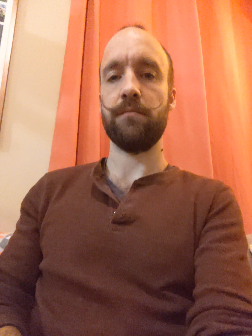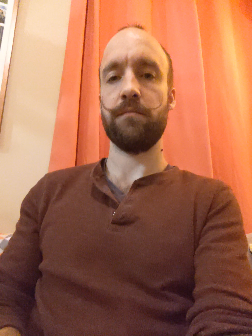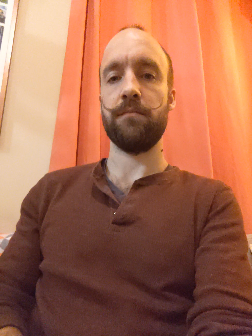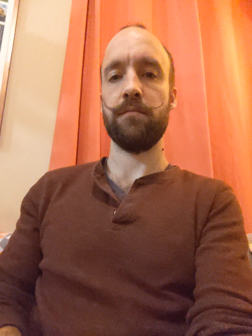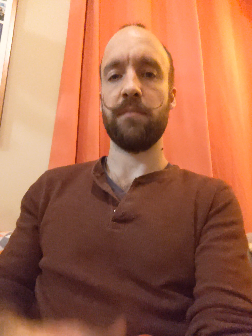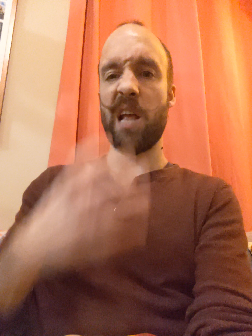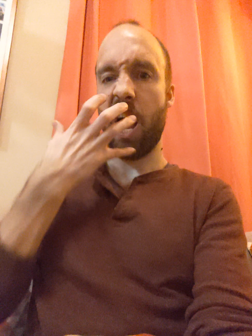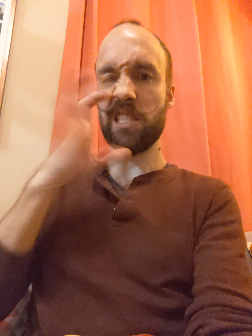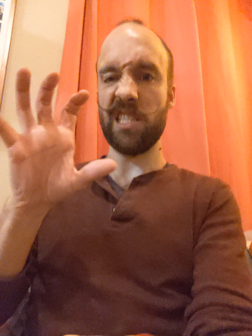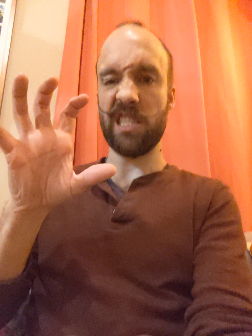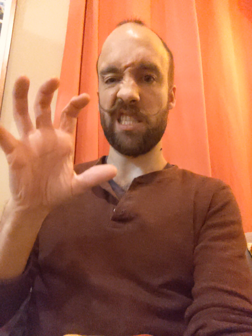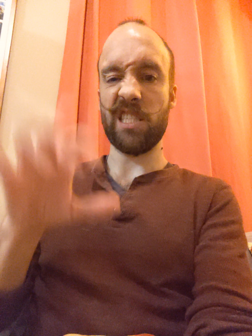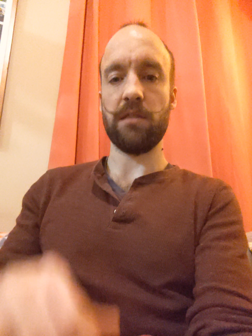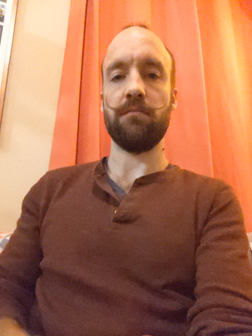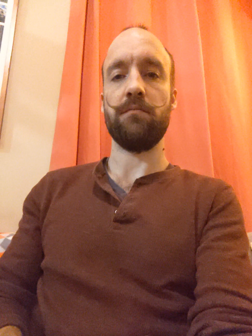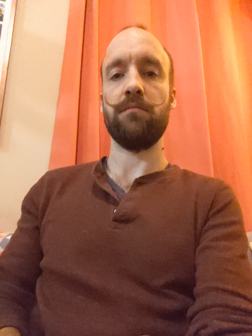hot